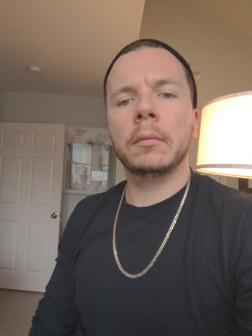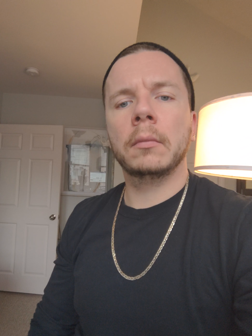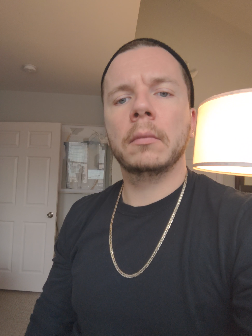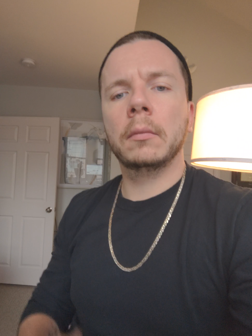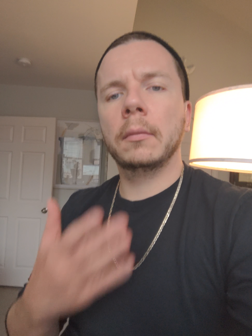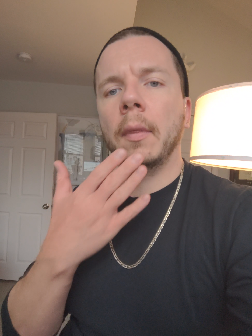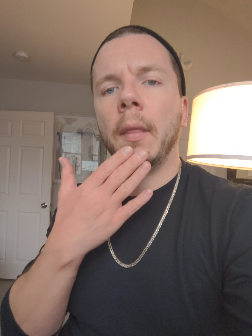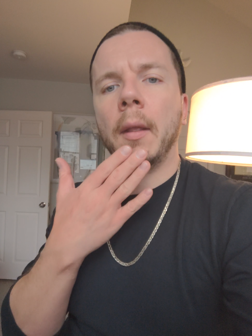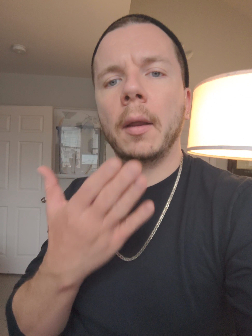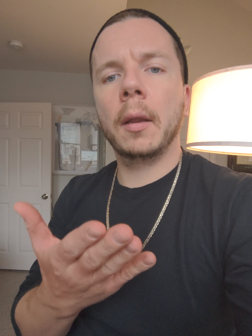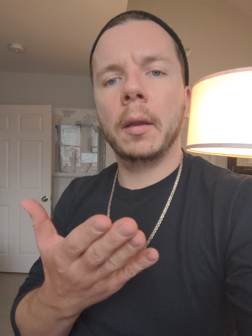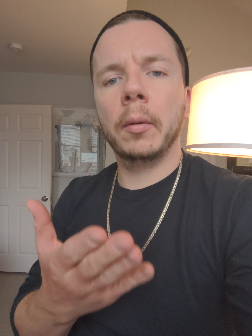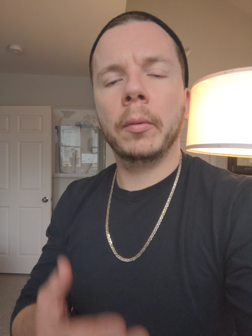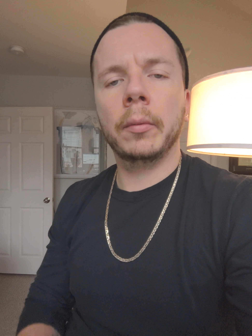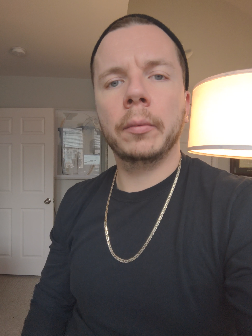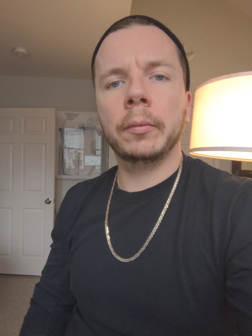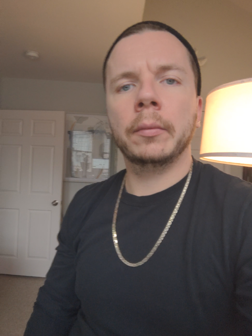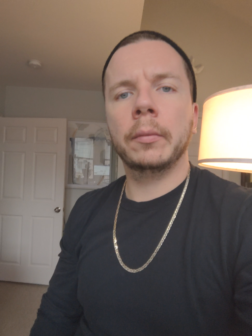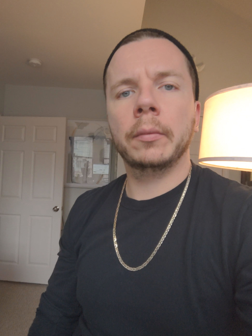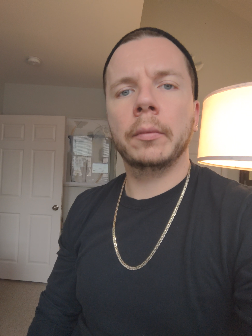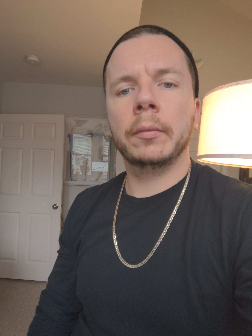thank you